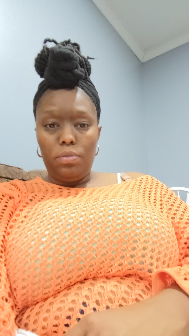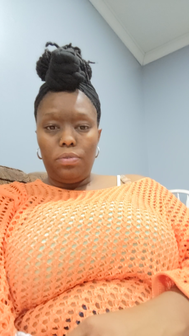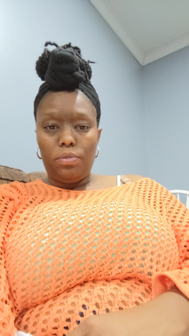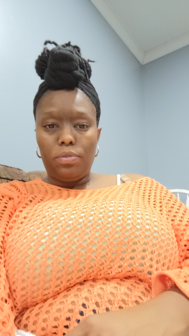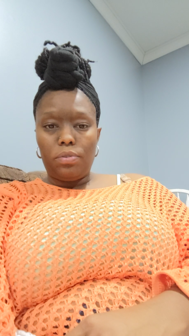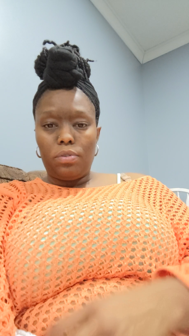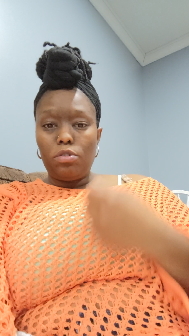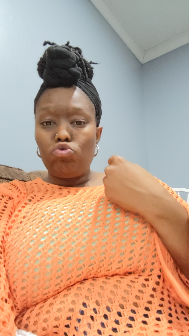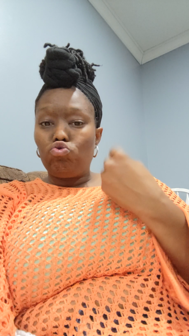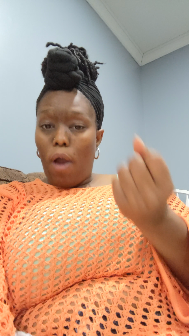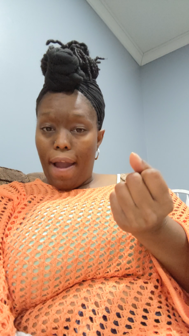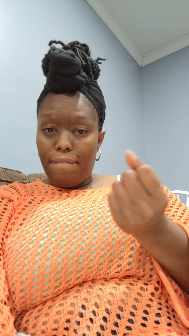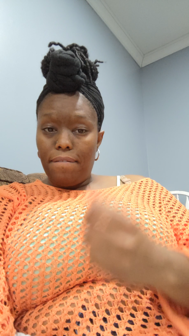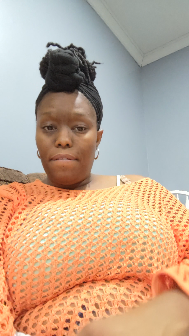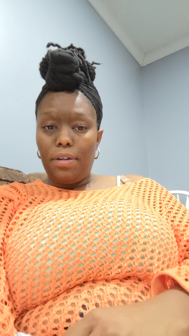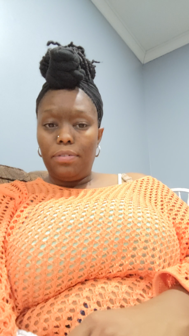drive